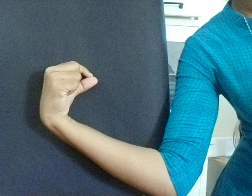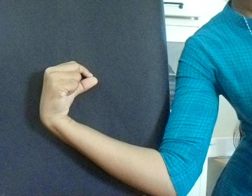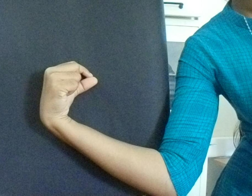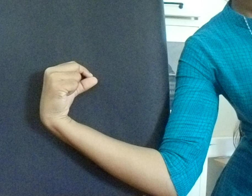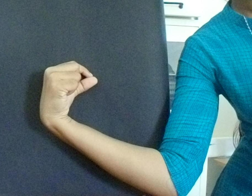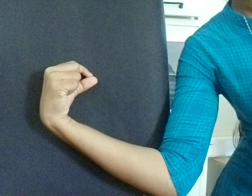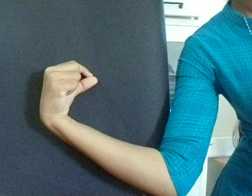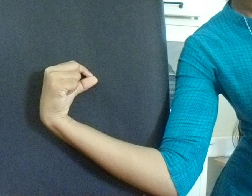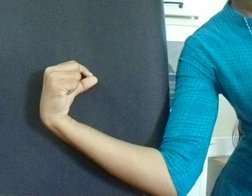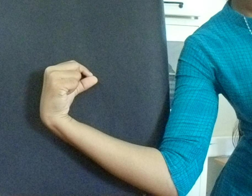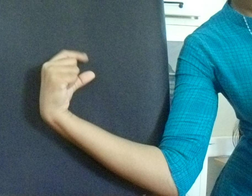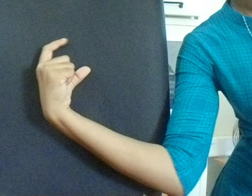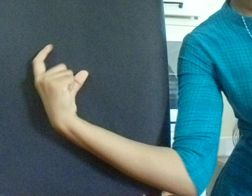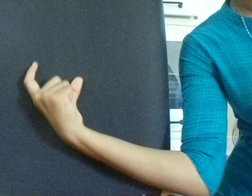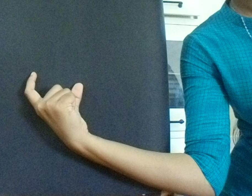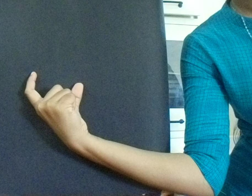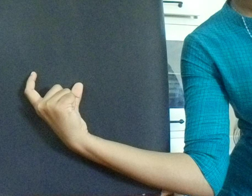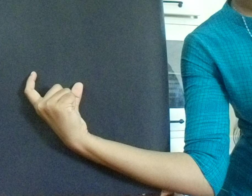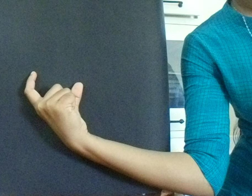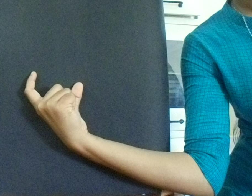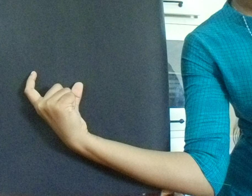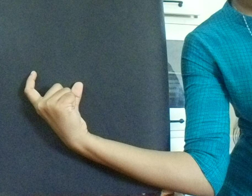thief